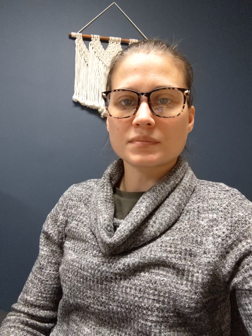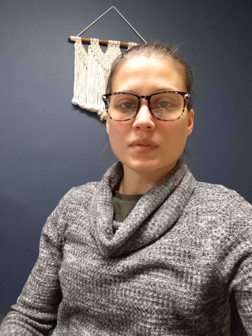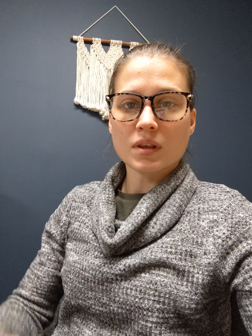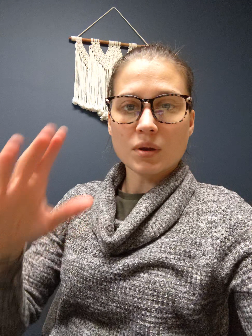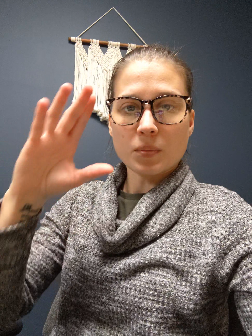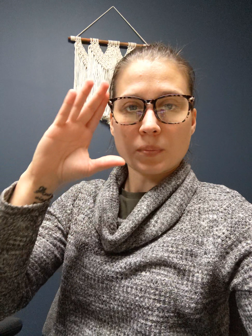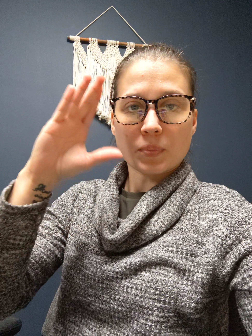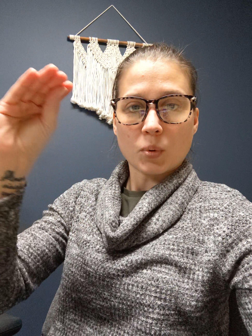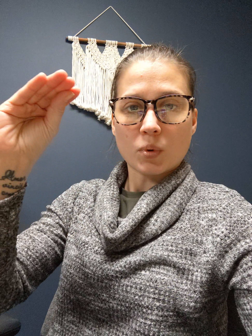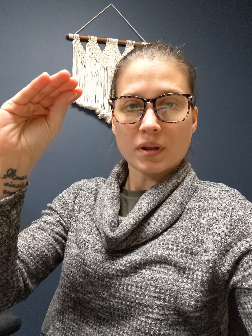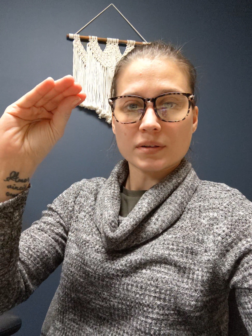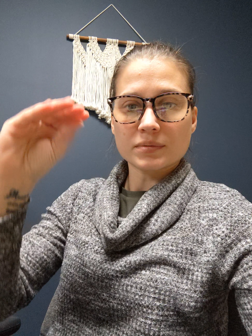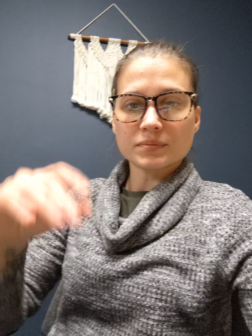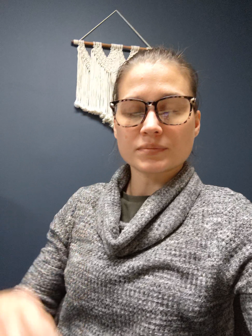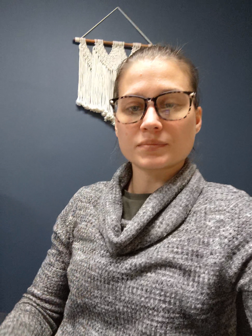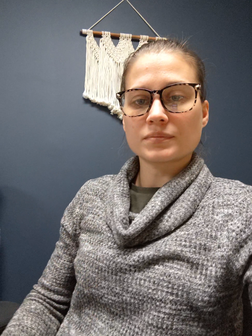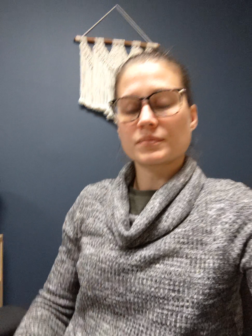boy